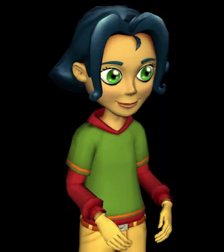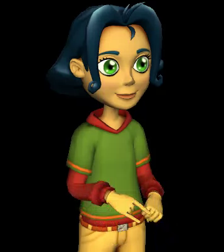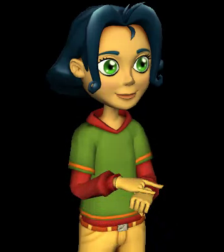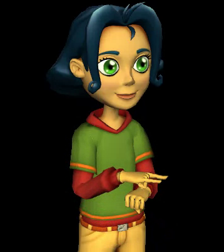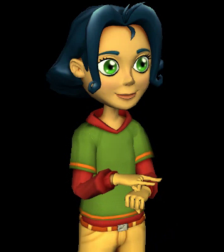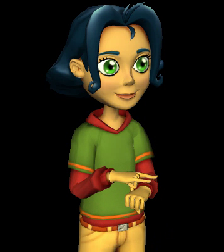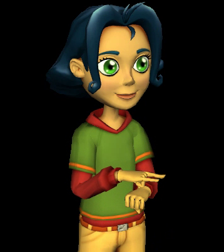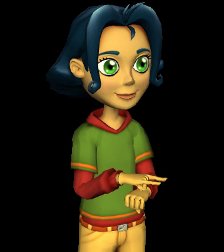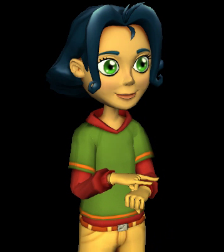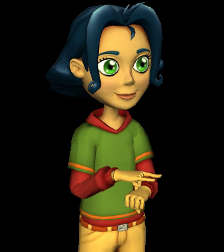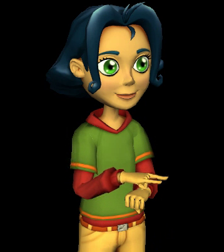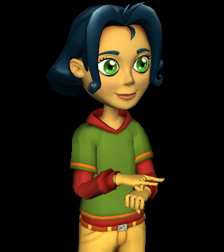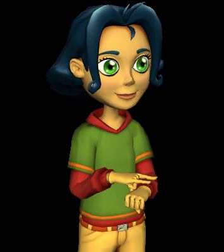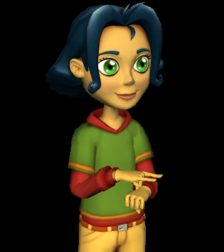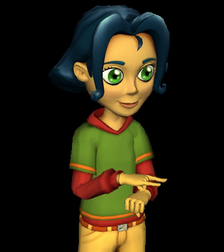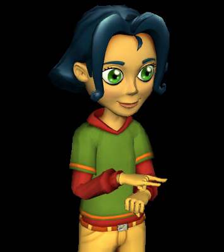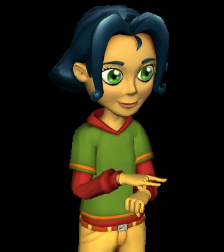ساعة